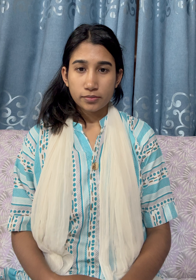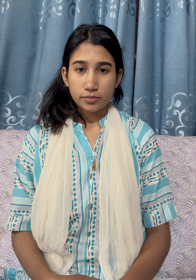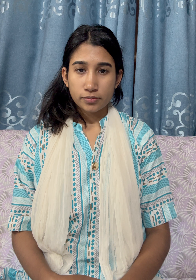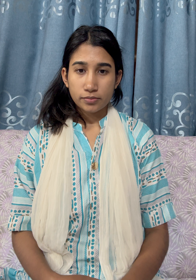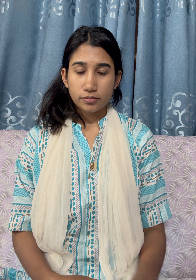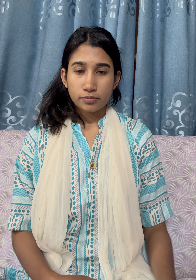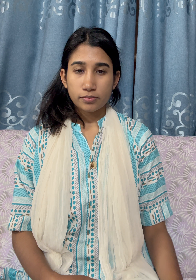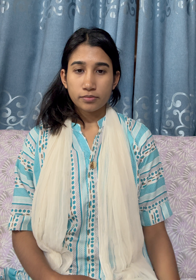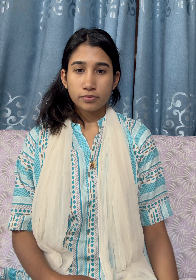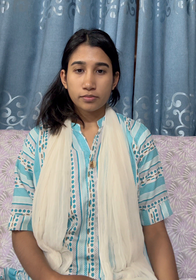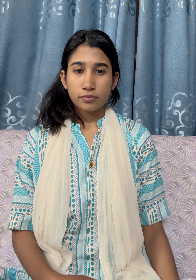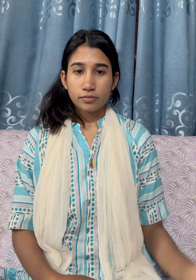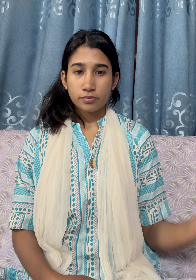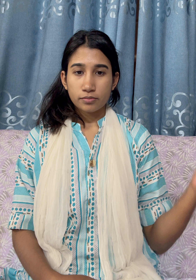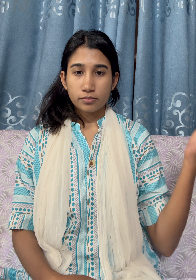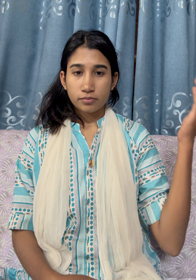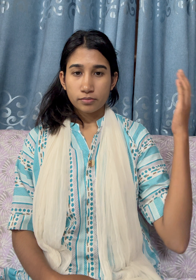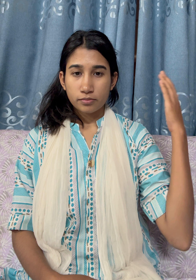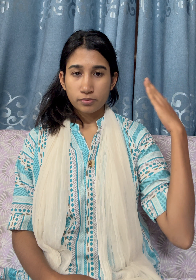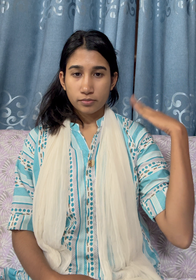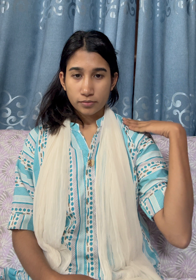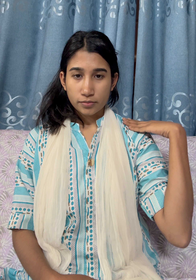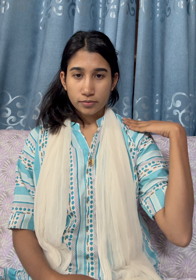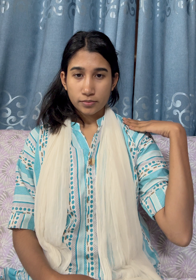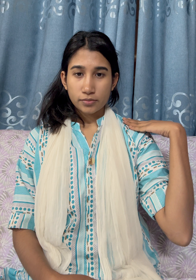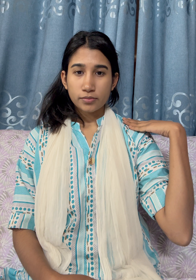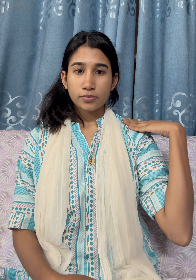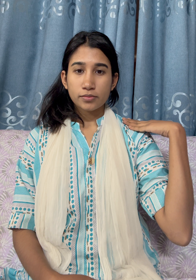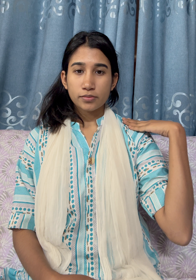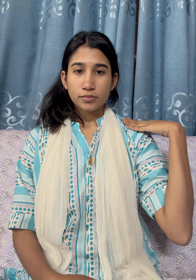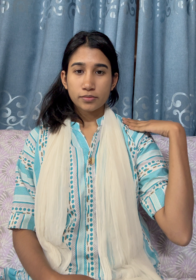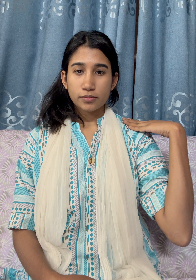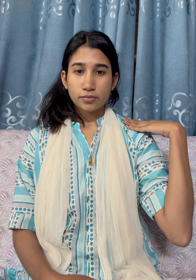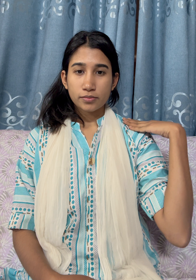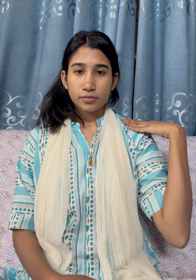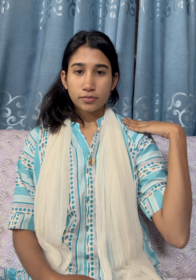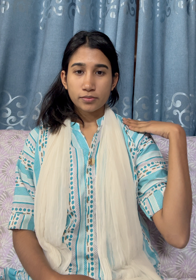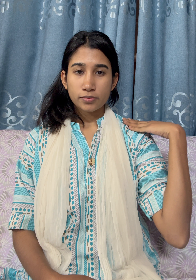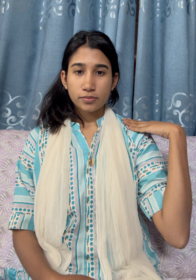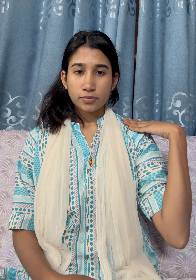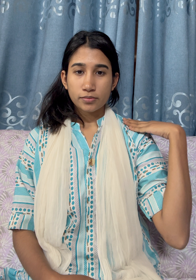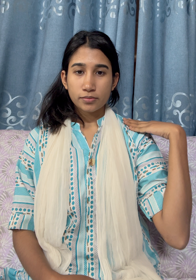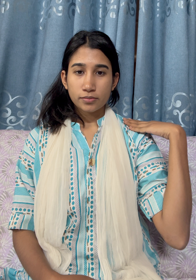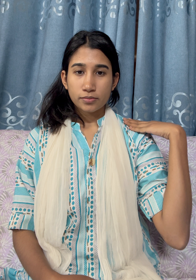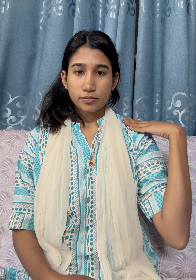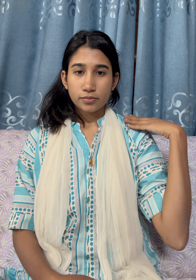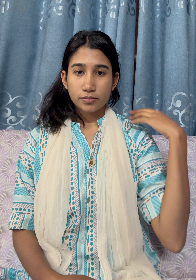কাঁধ